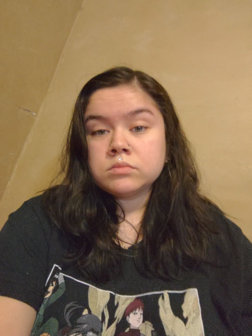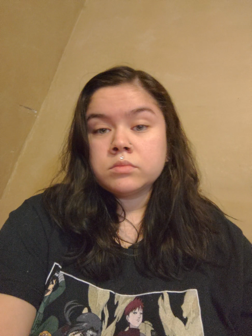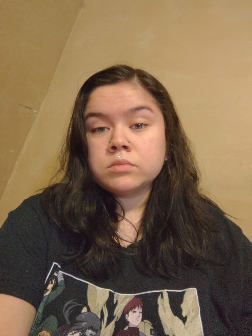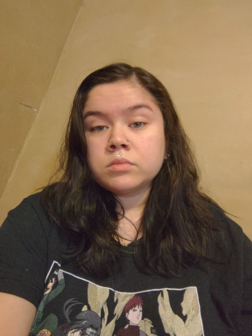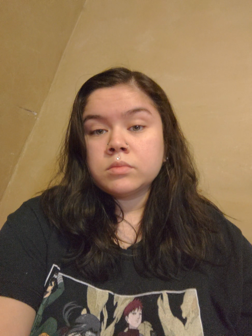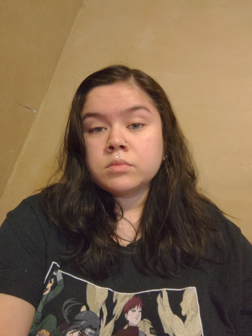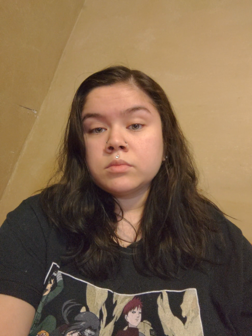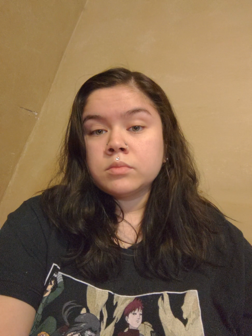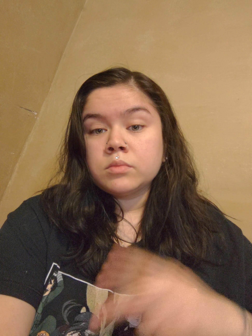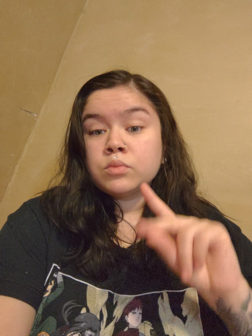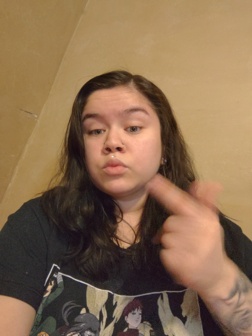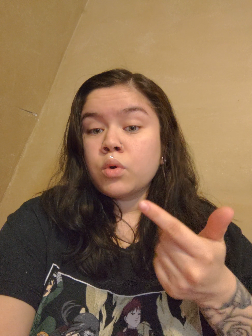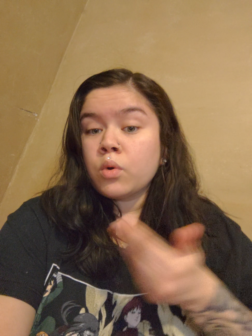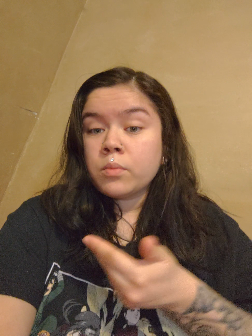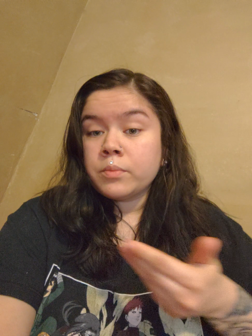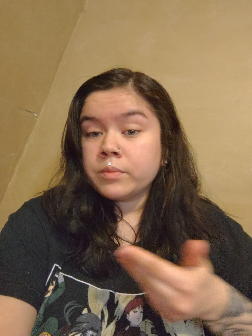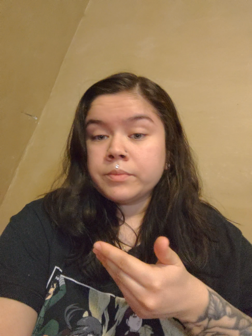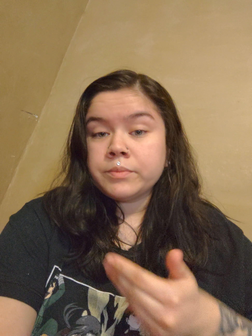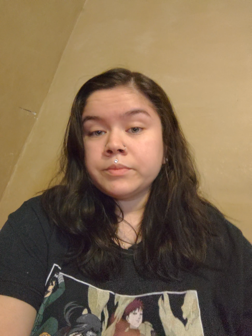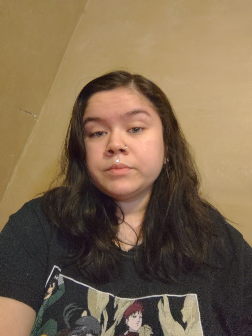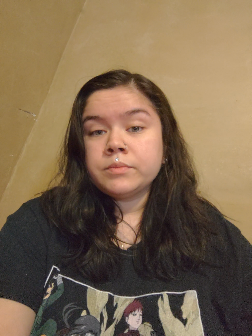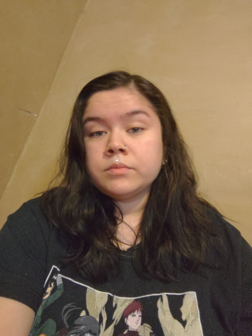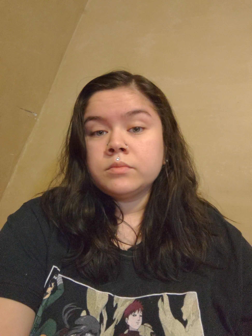puppy